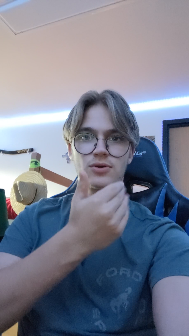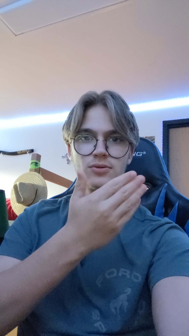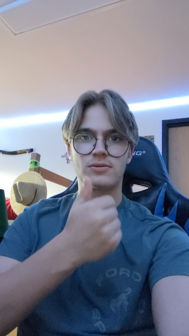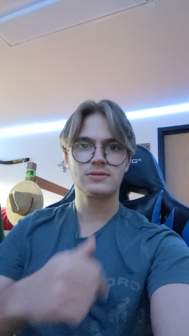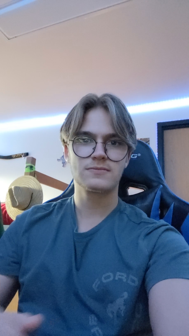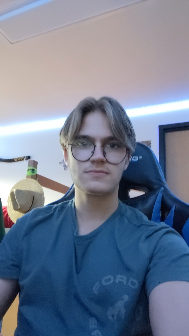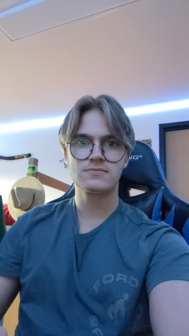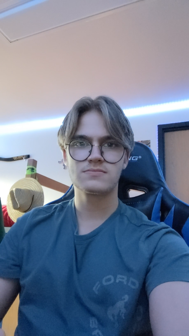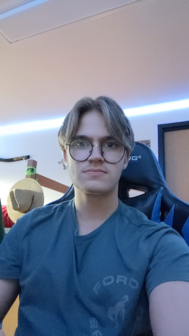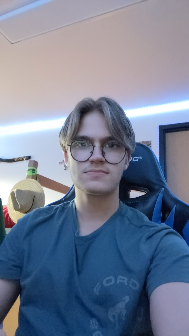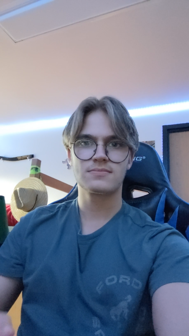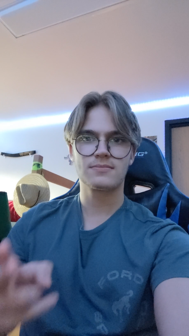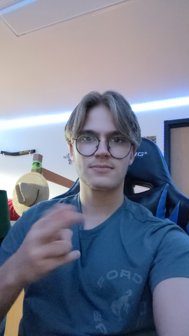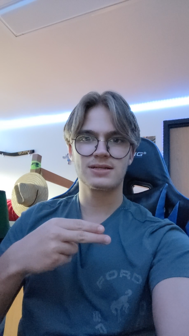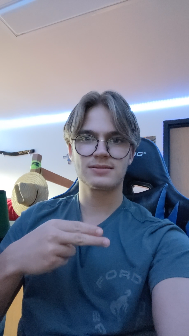belt